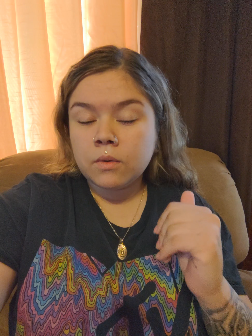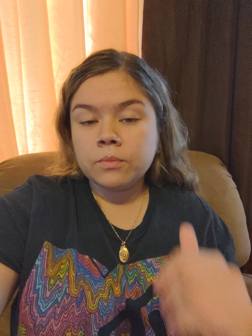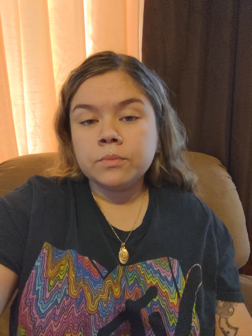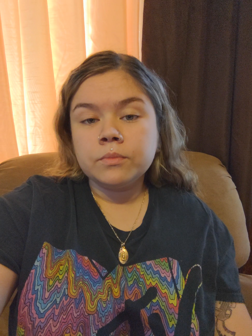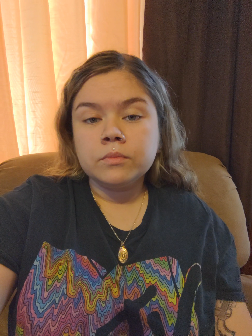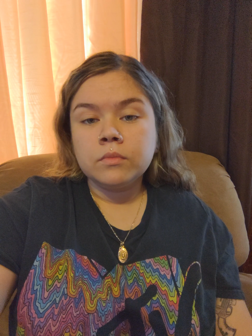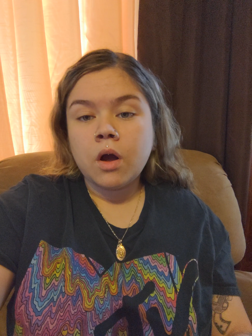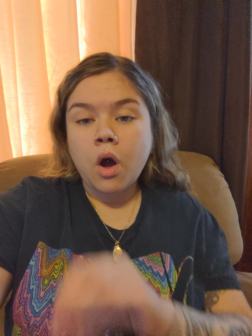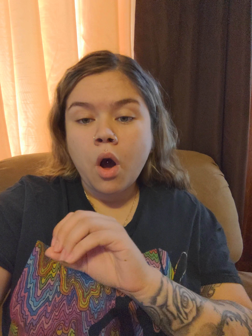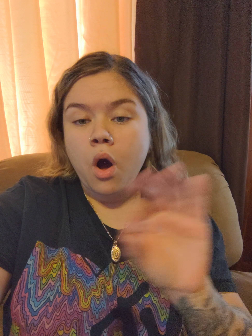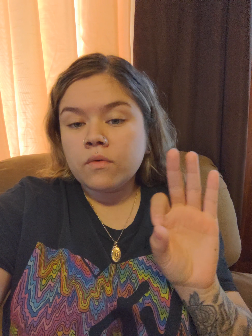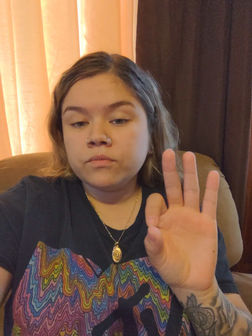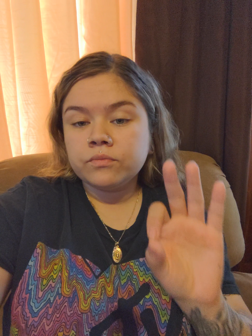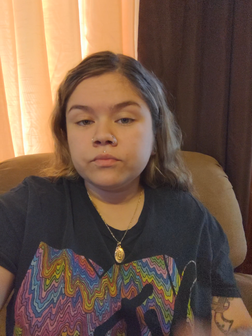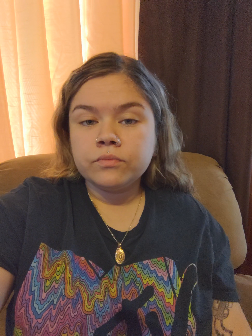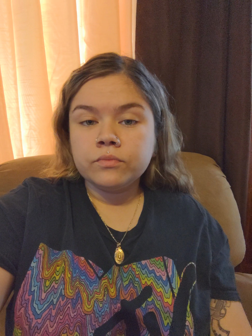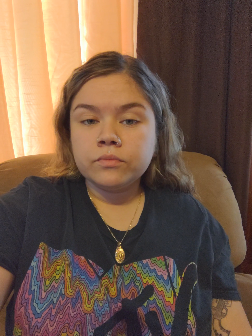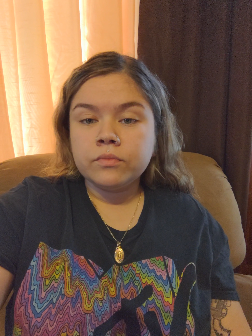off